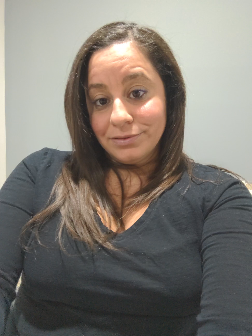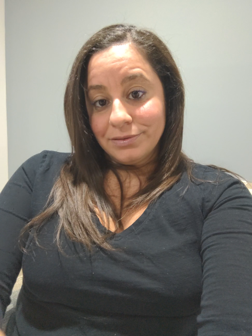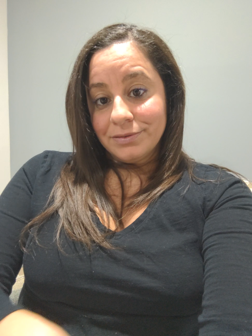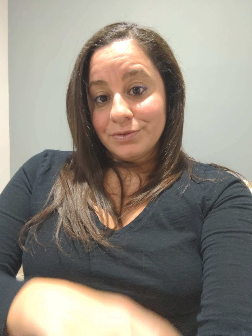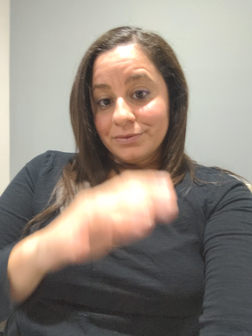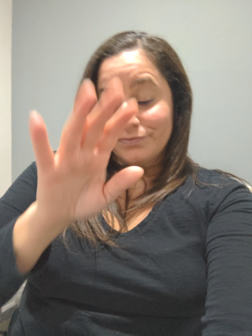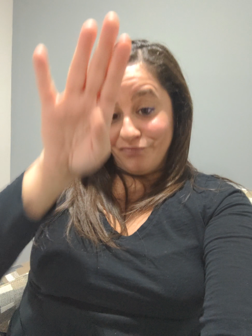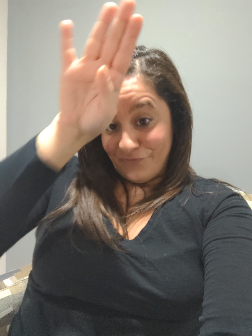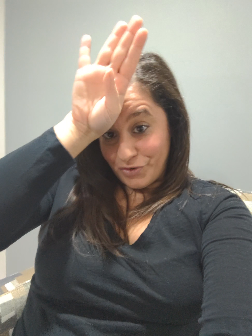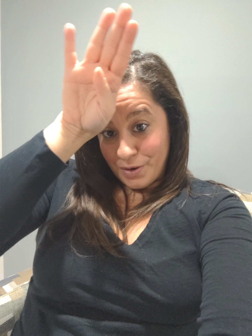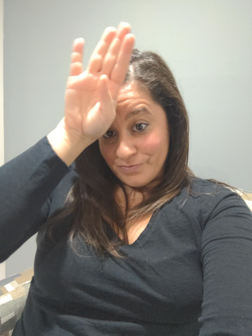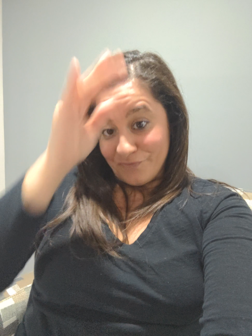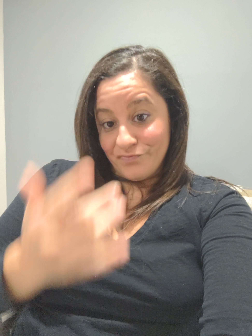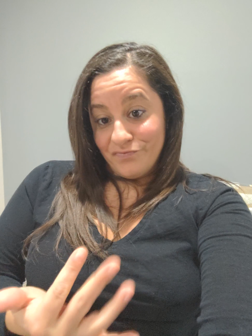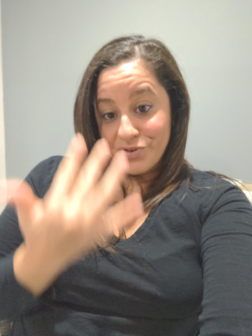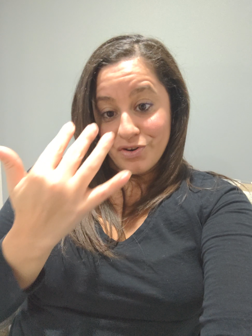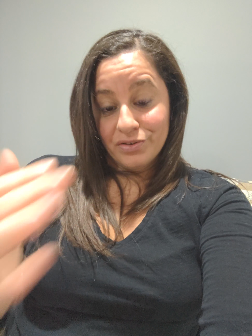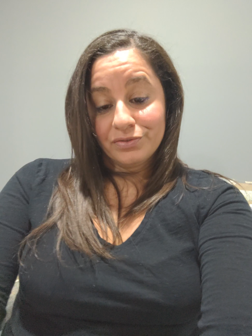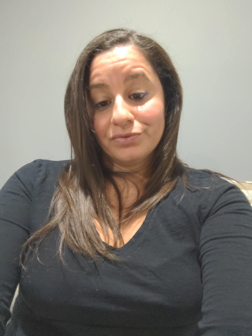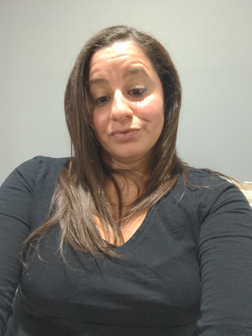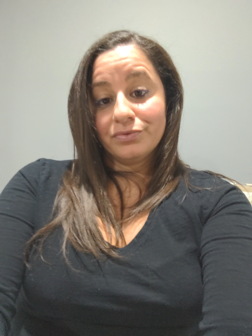fireman